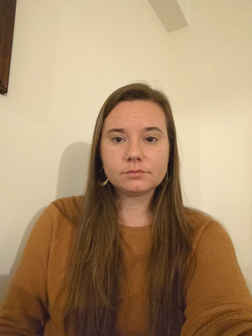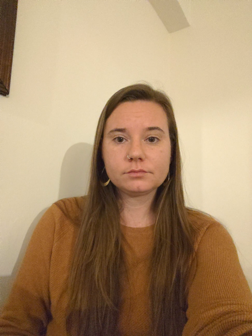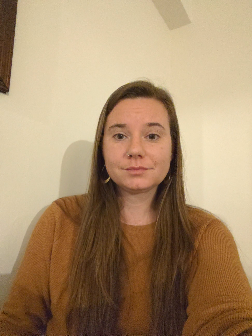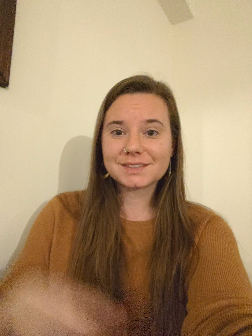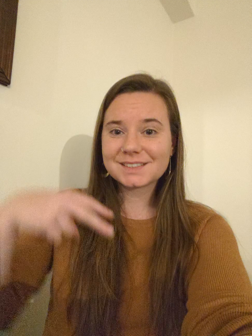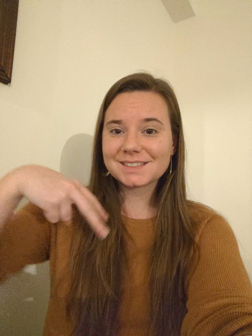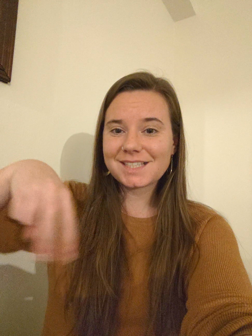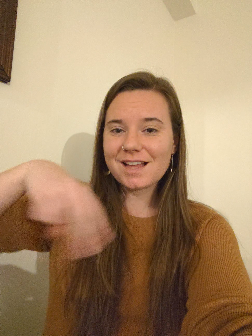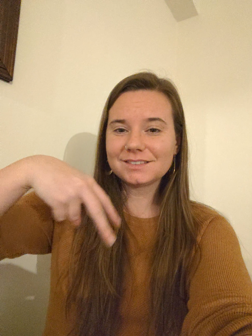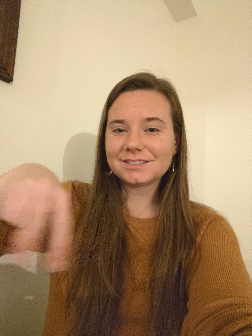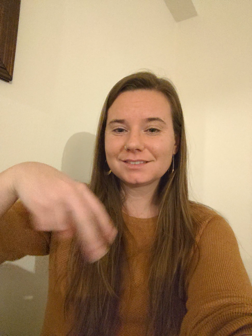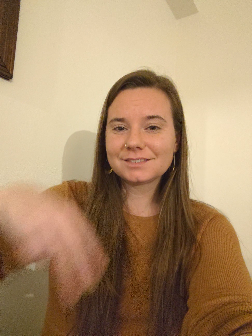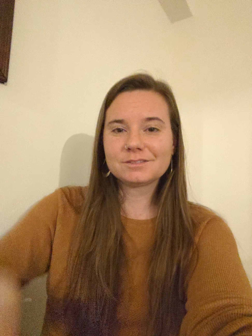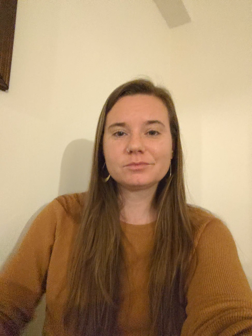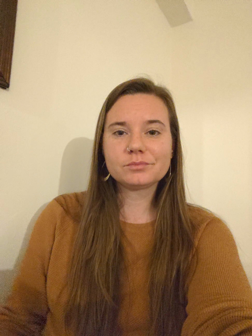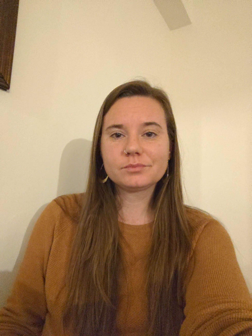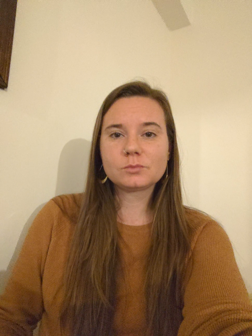dance